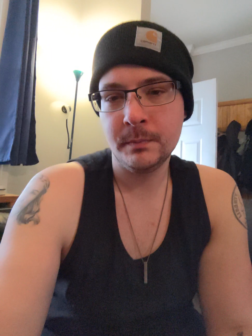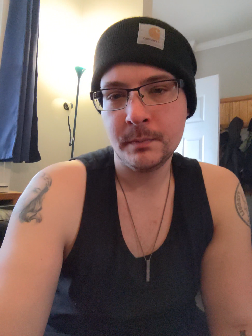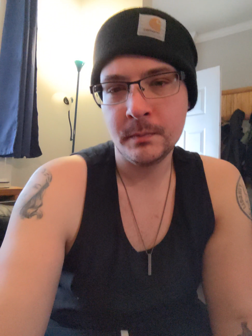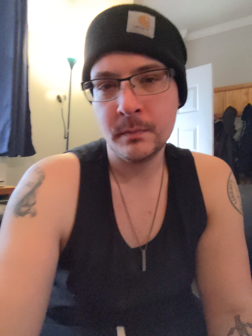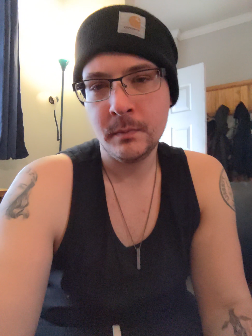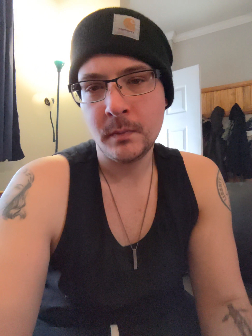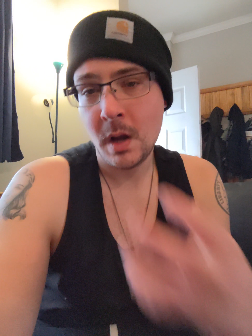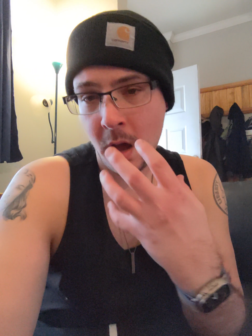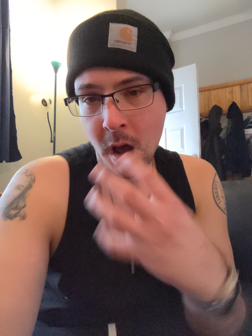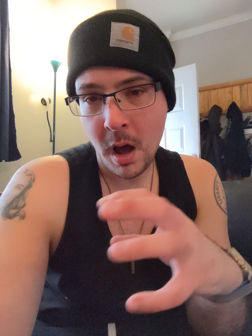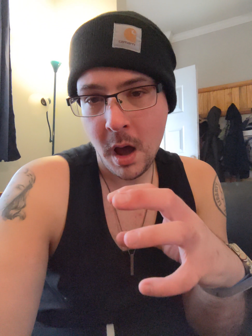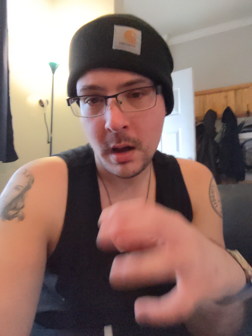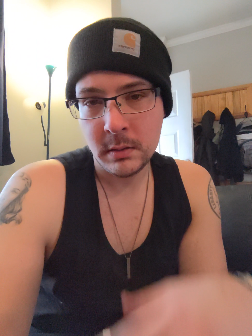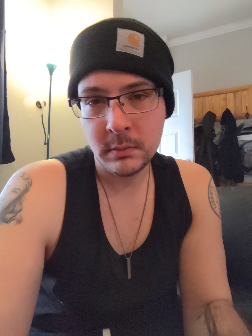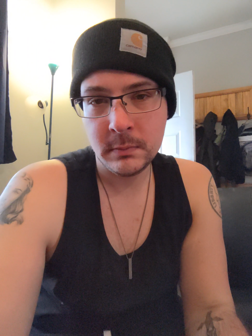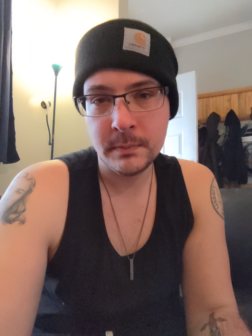hot